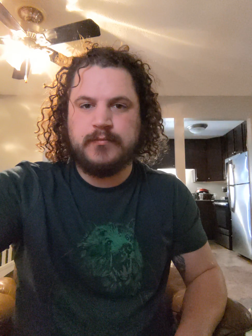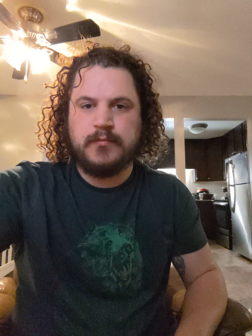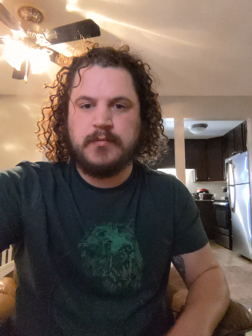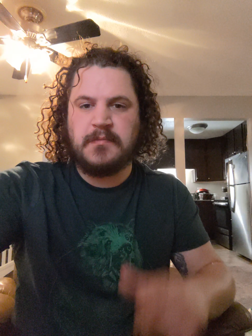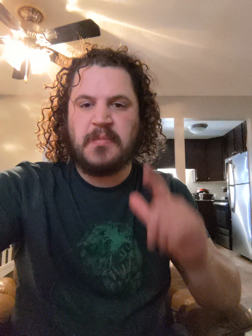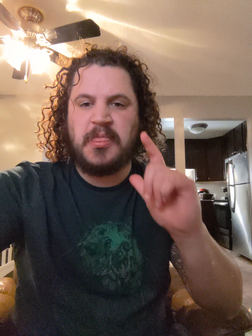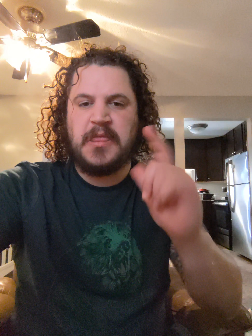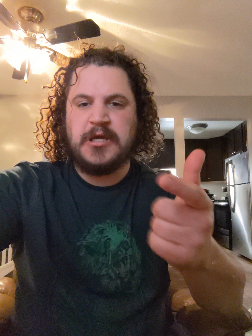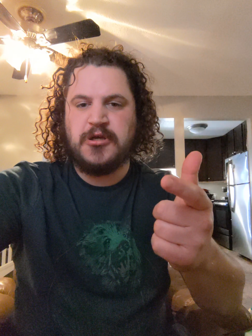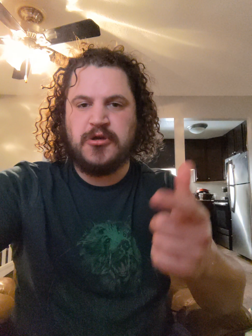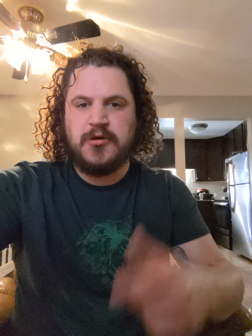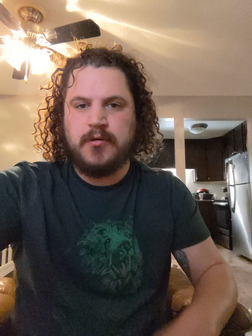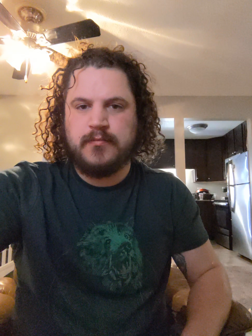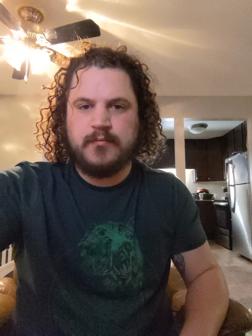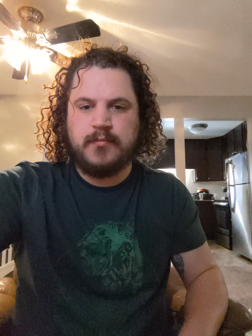later